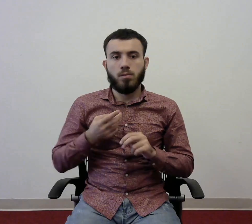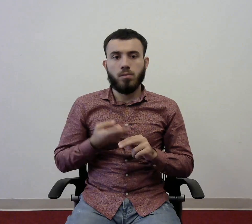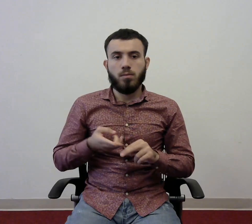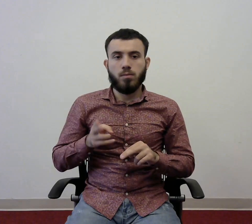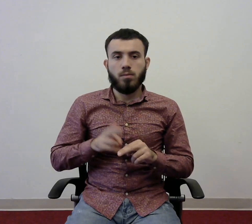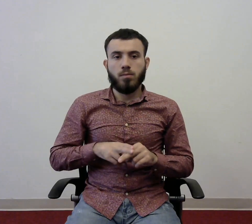üçün